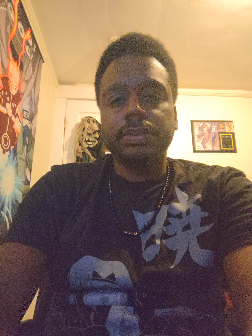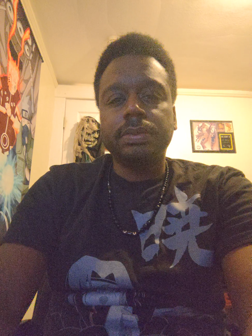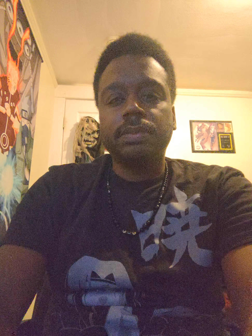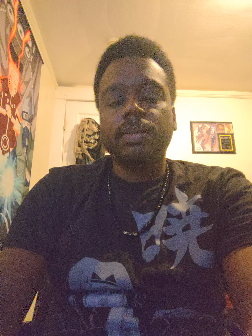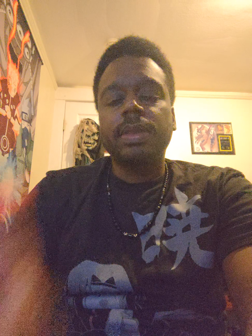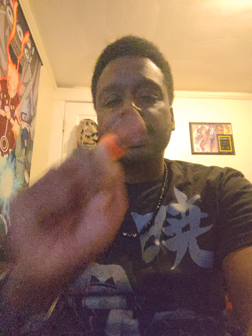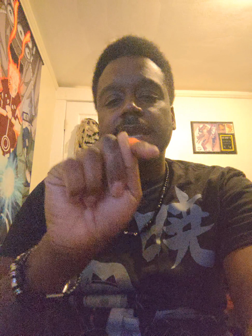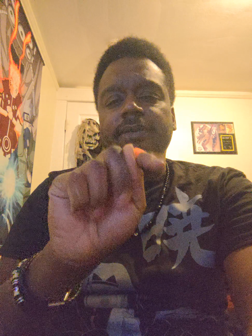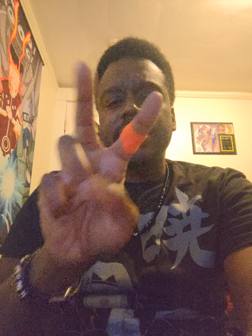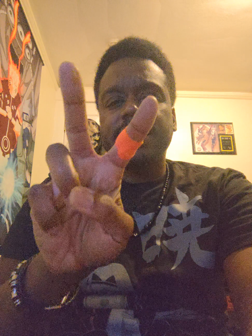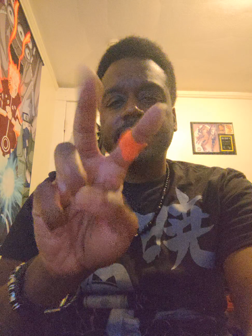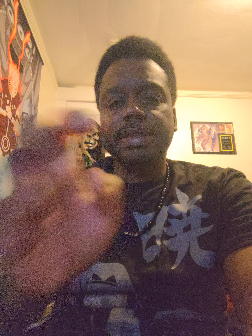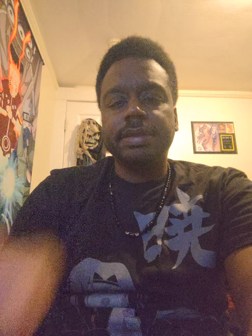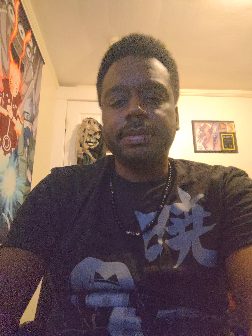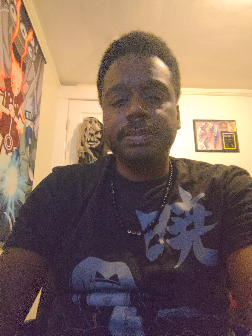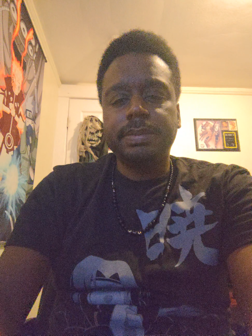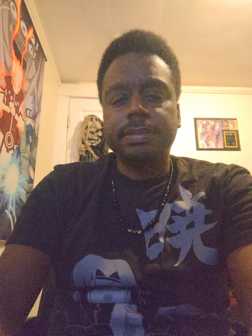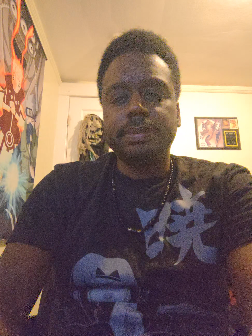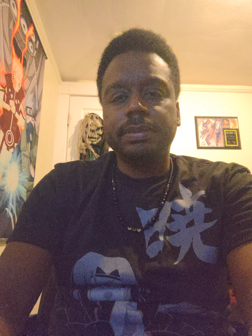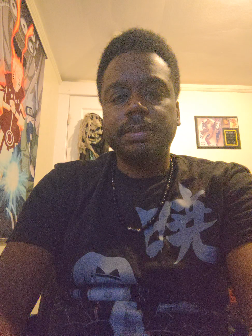TV